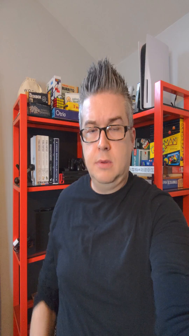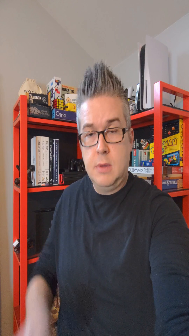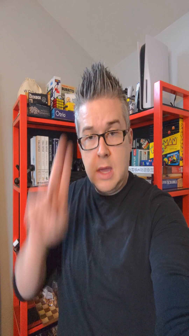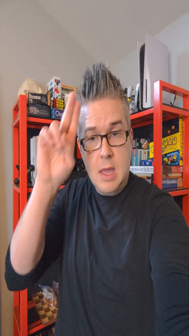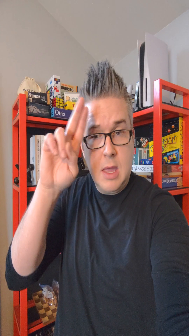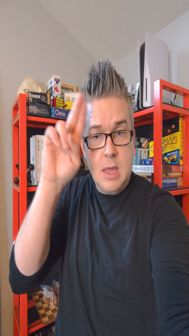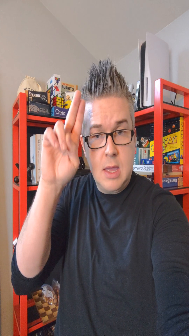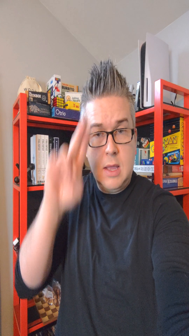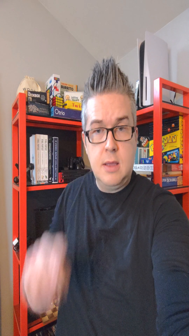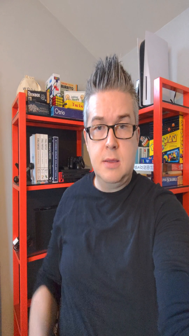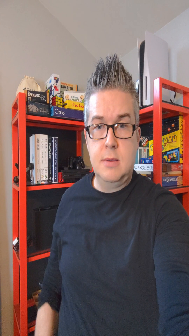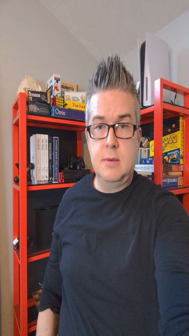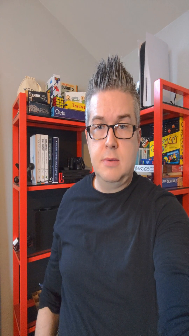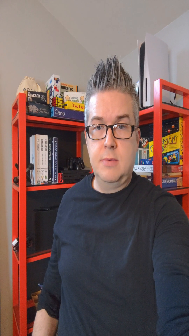uncle